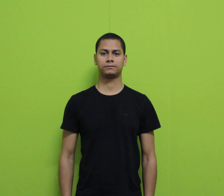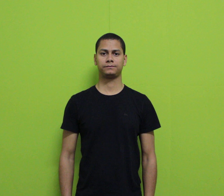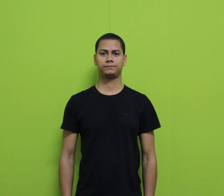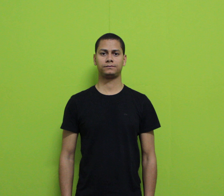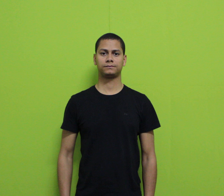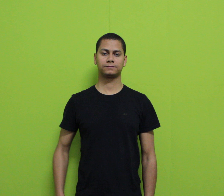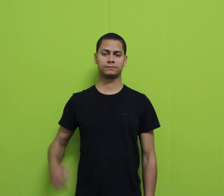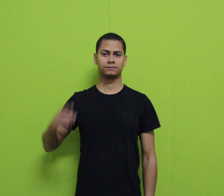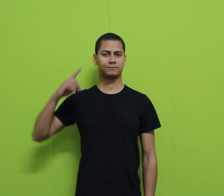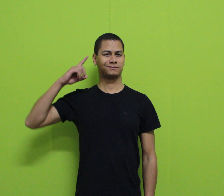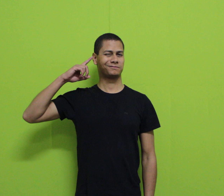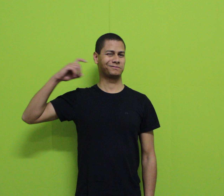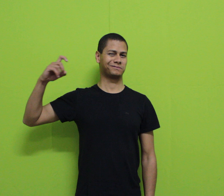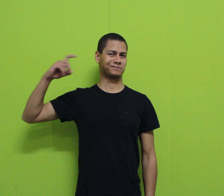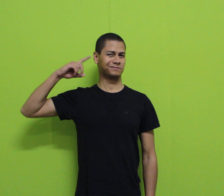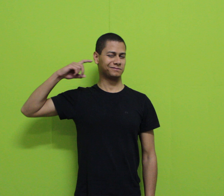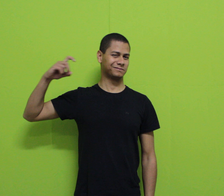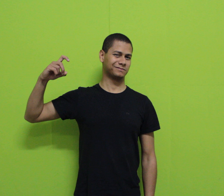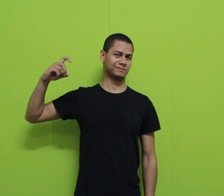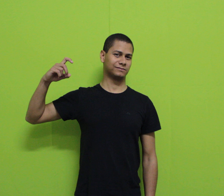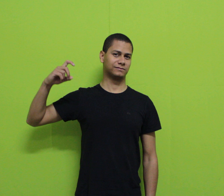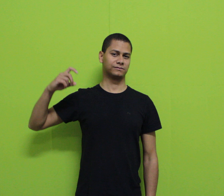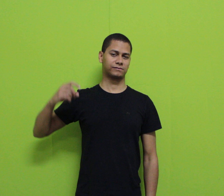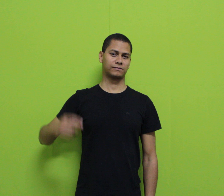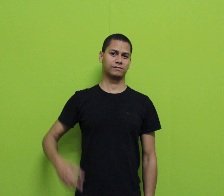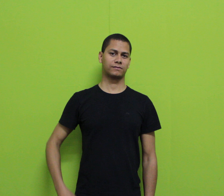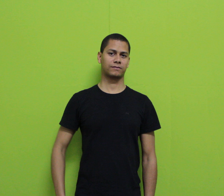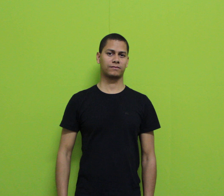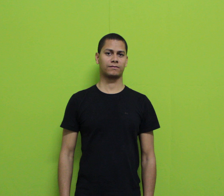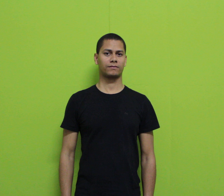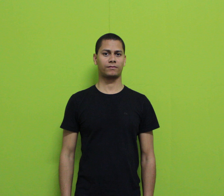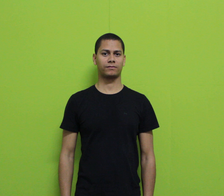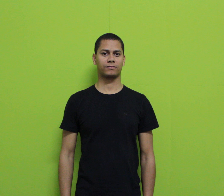barulho